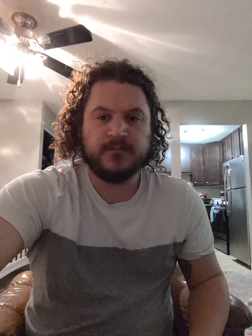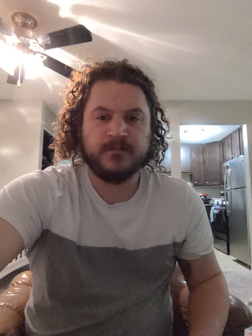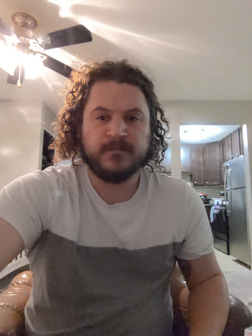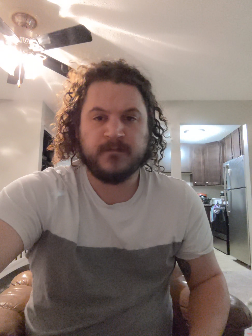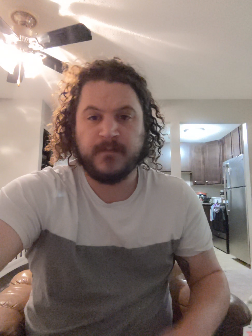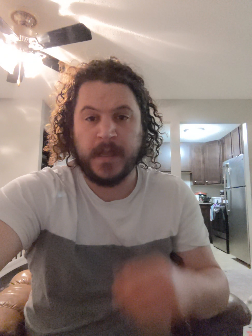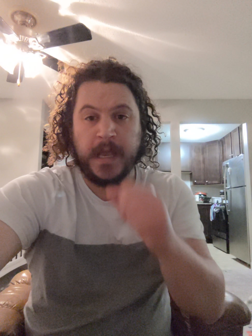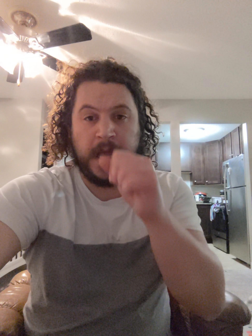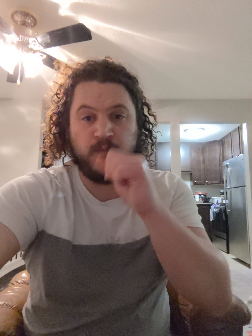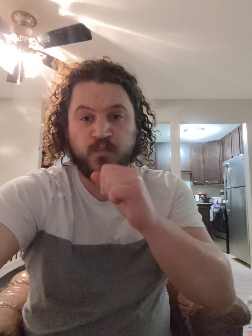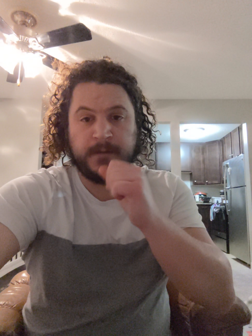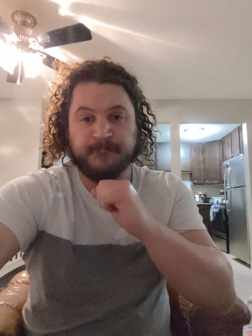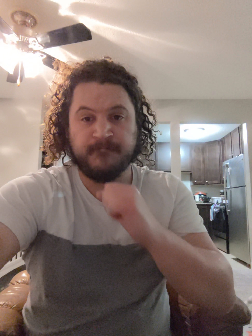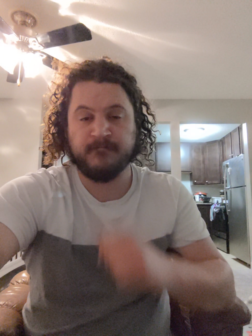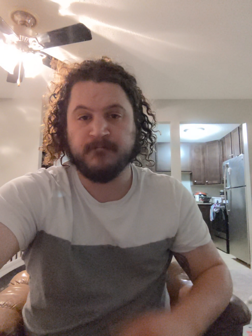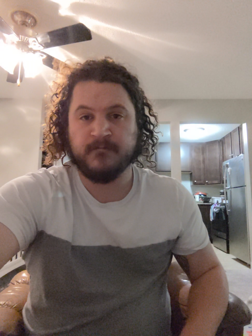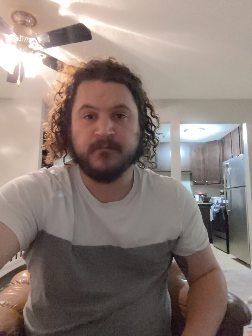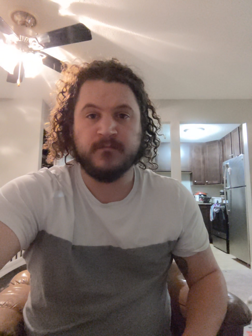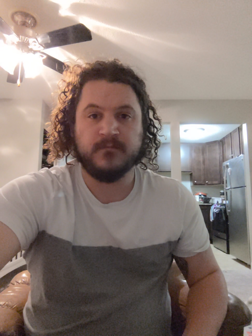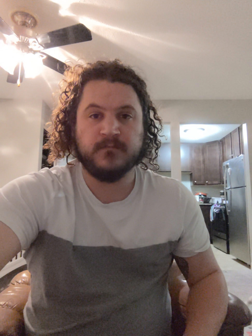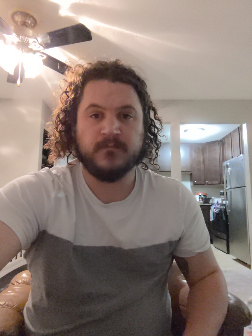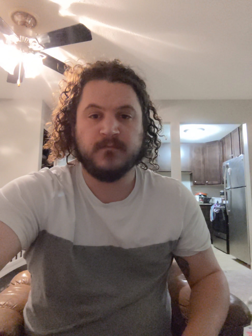ice cream